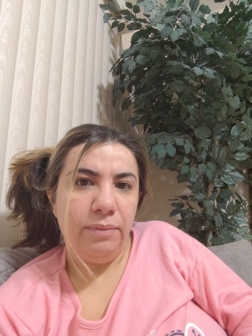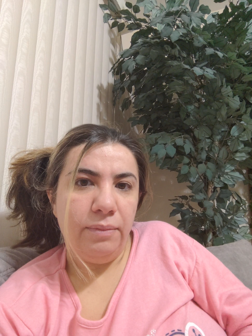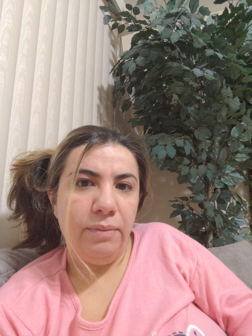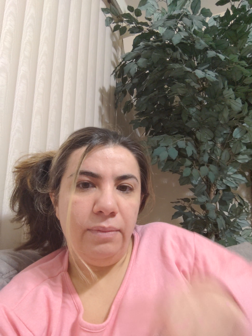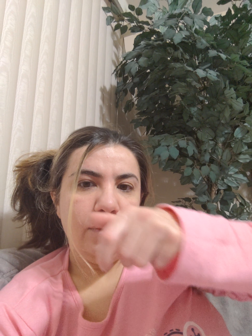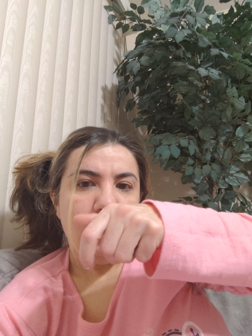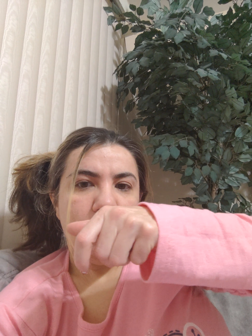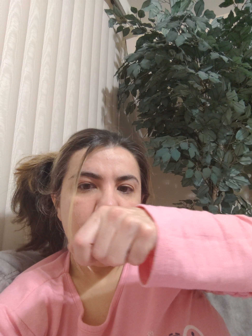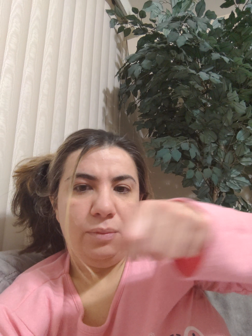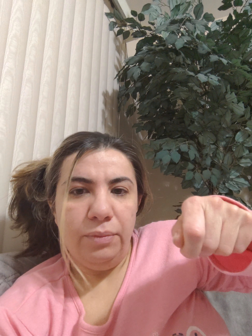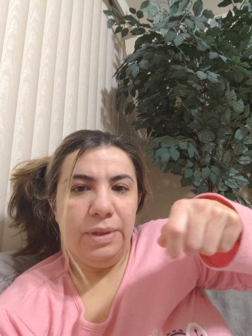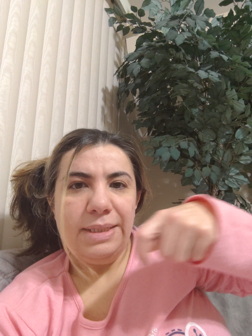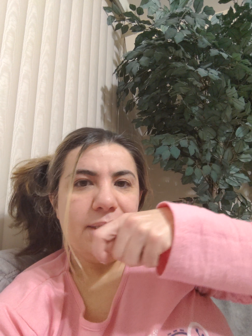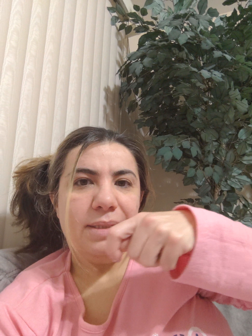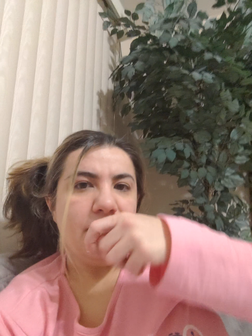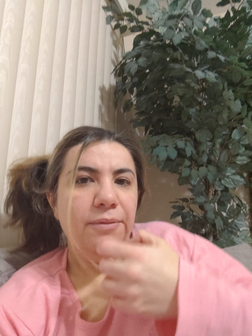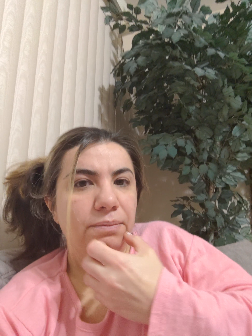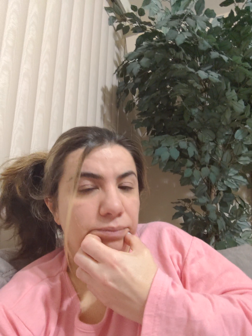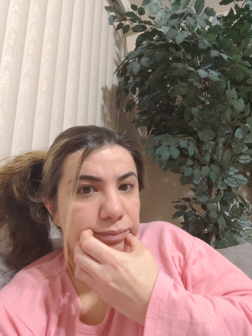toothbrush